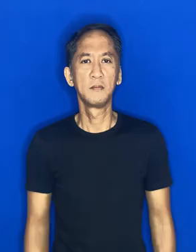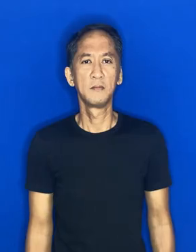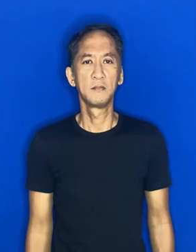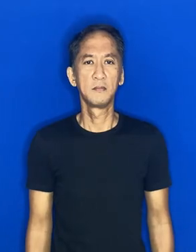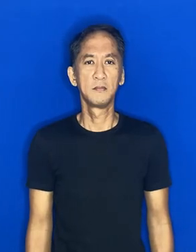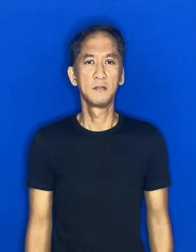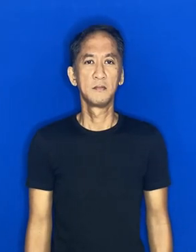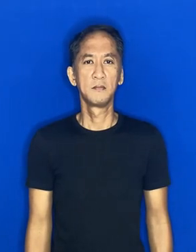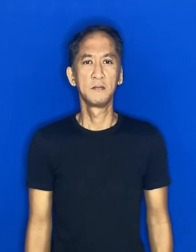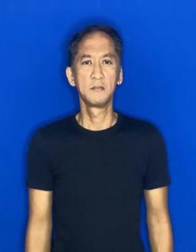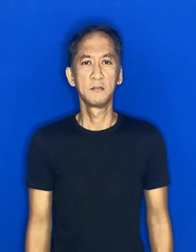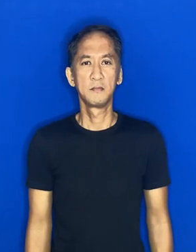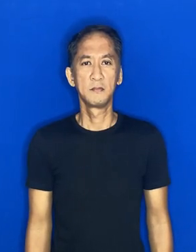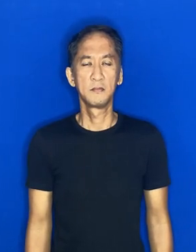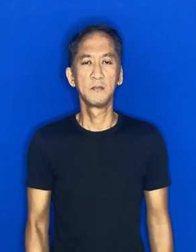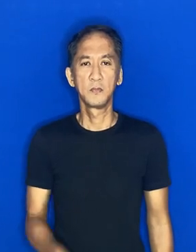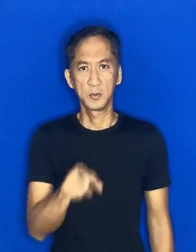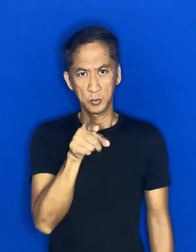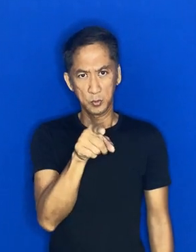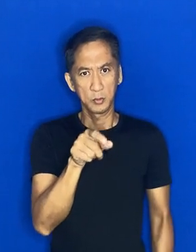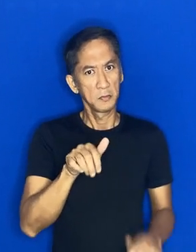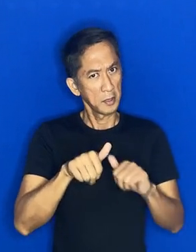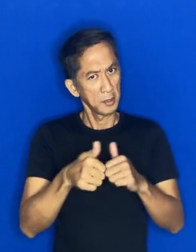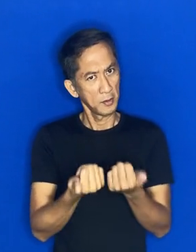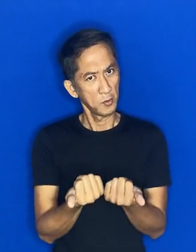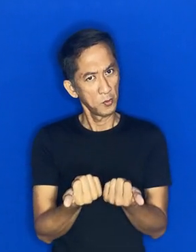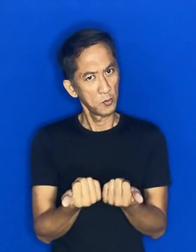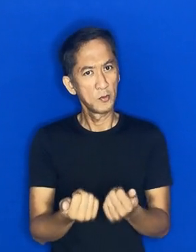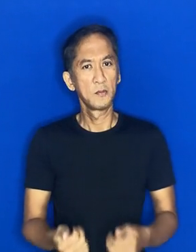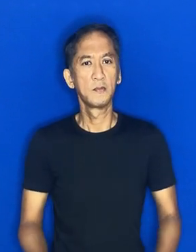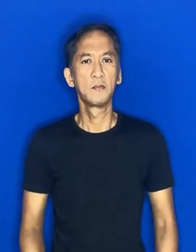how are you